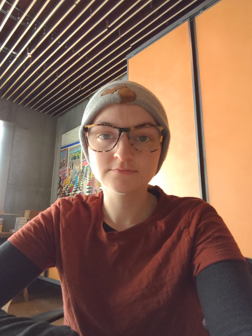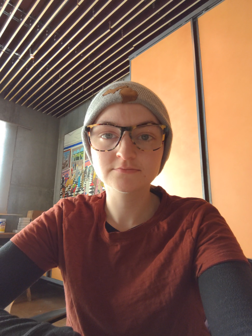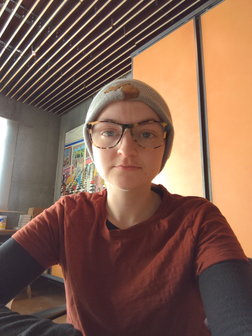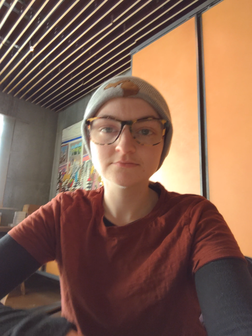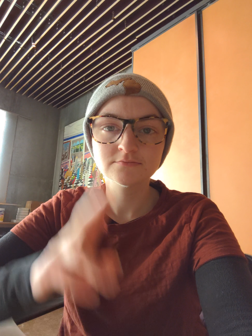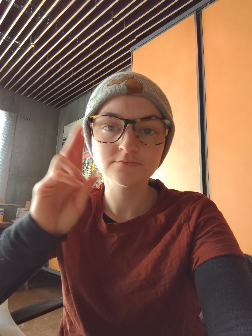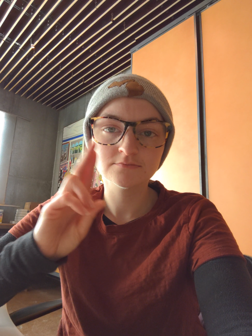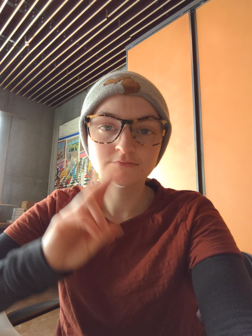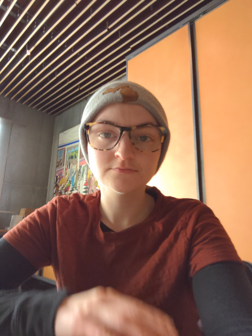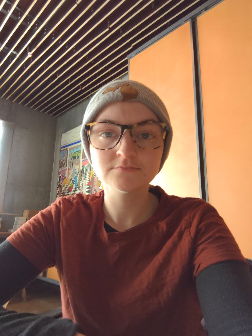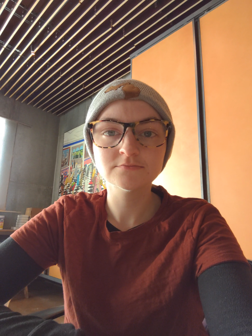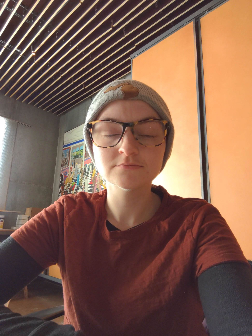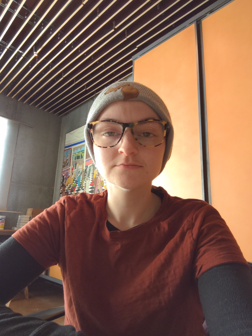uncle